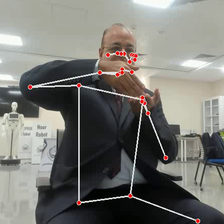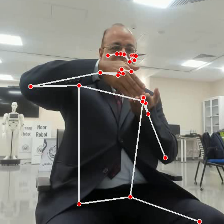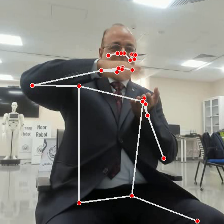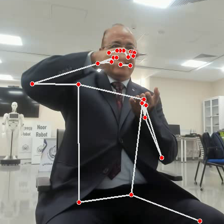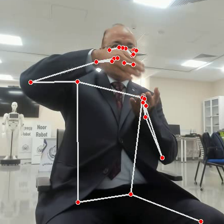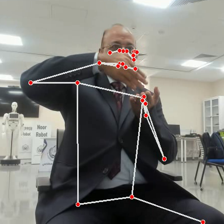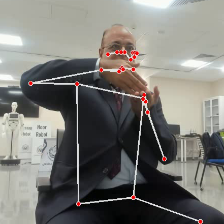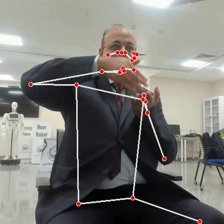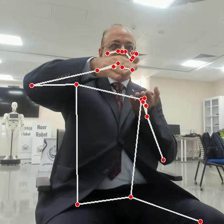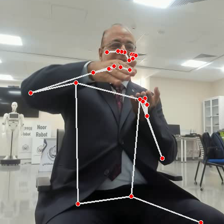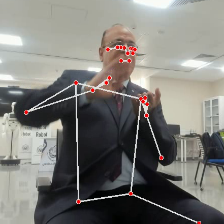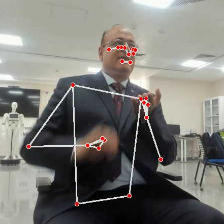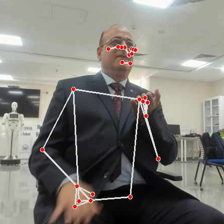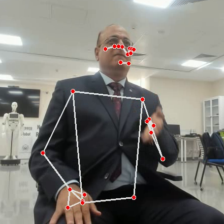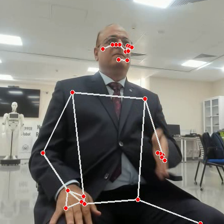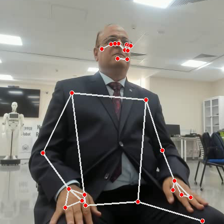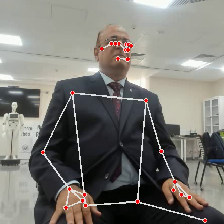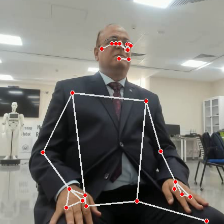hta hta